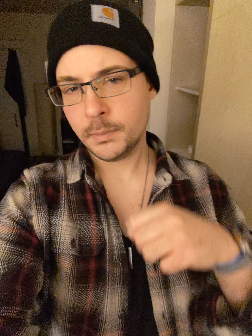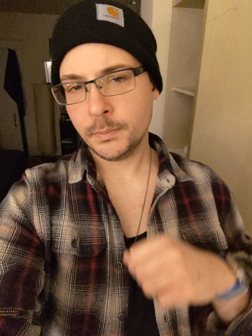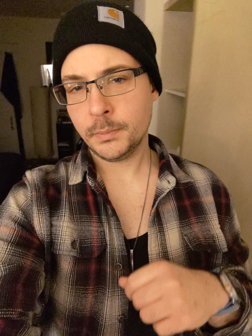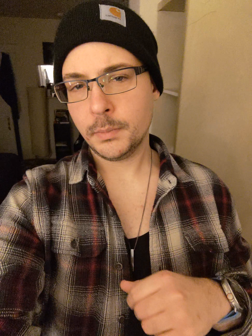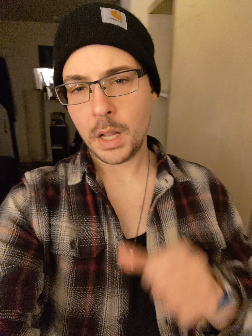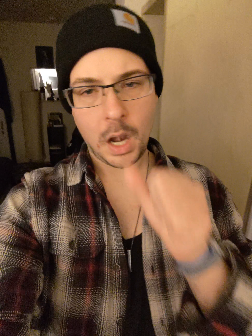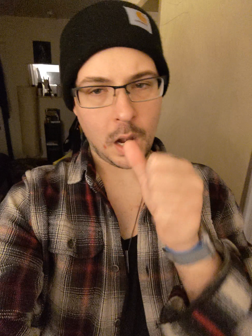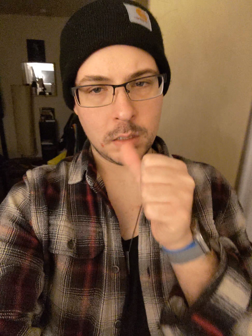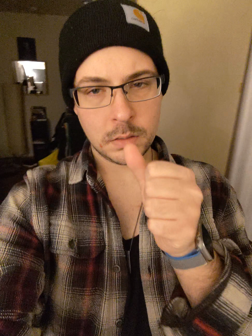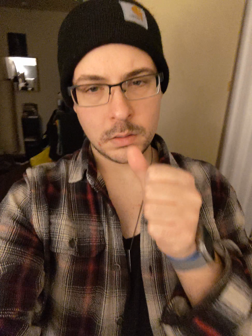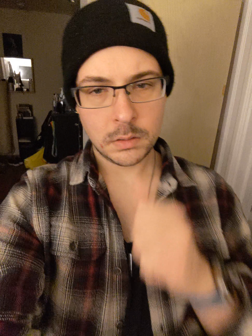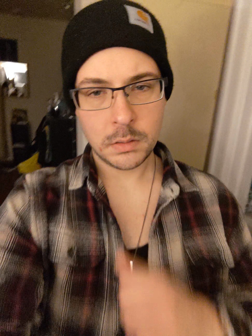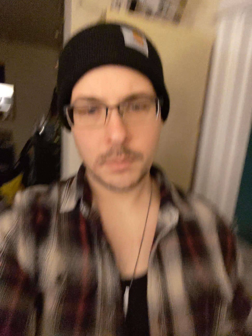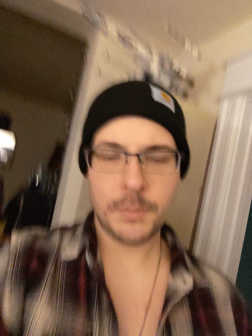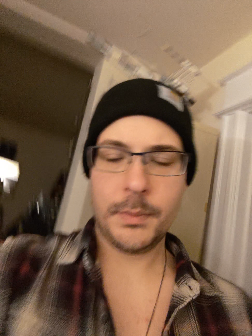nuts